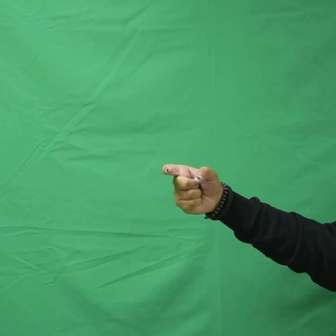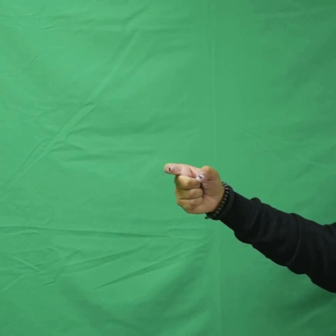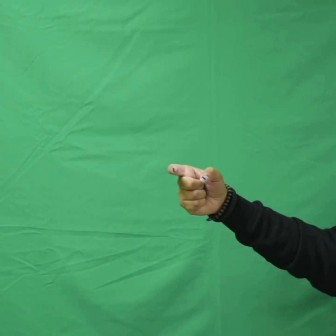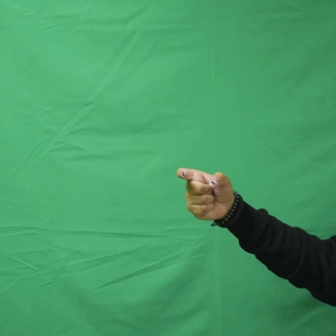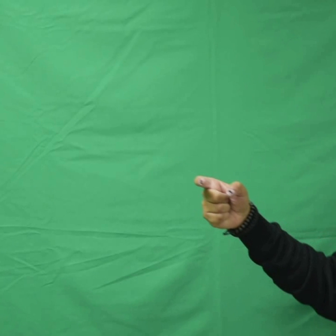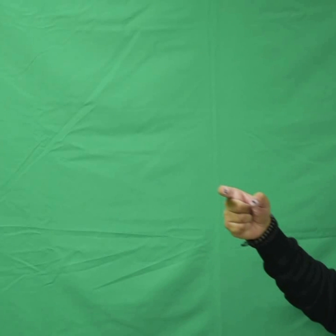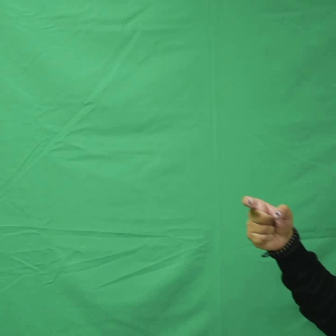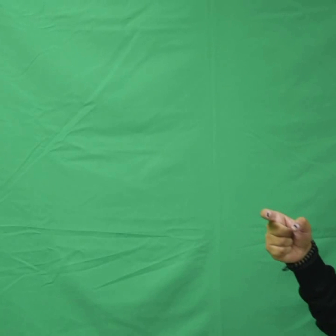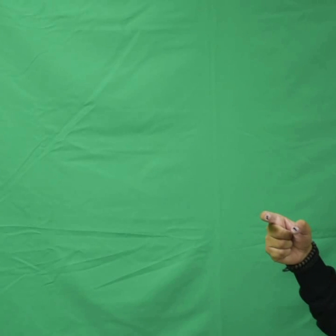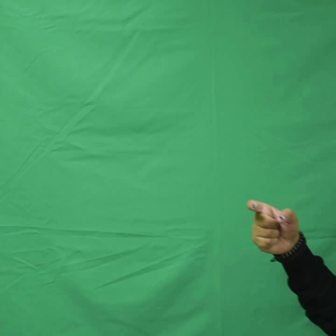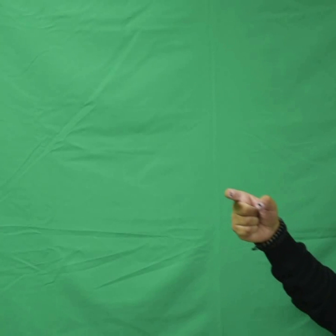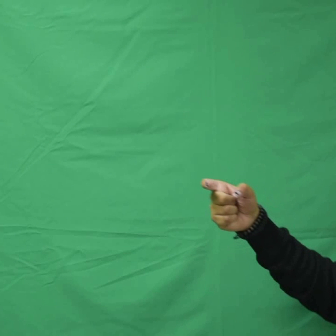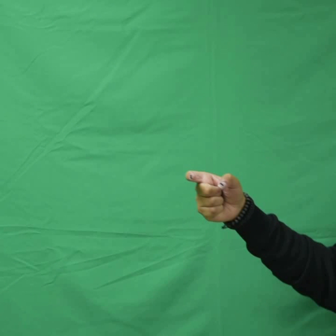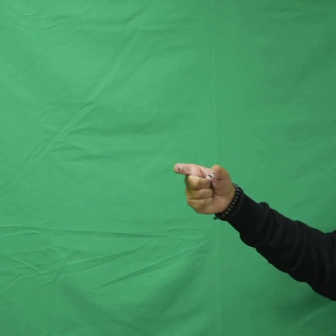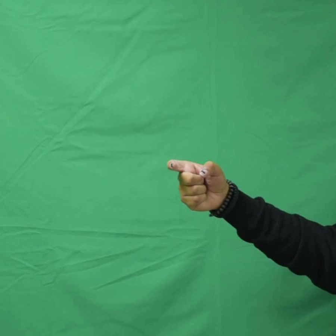Q